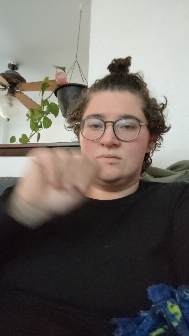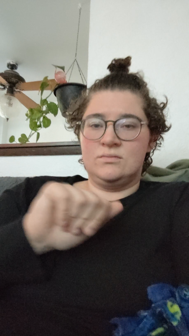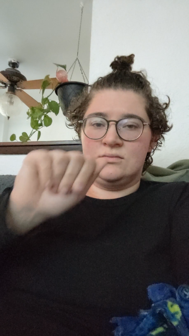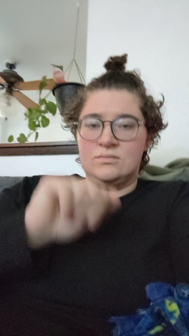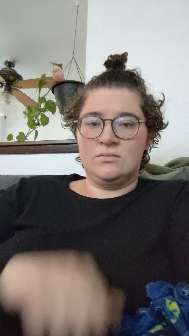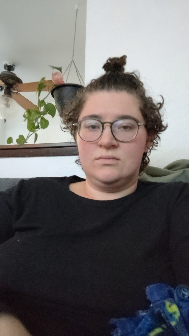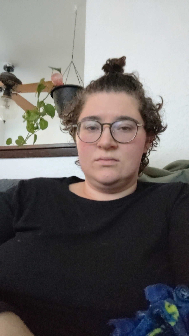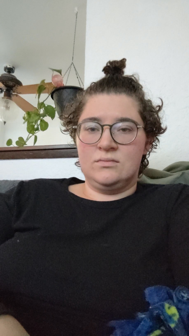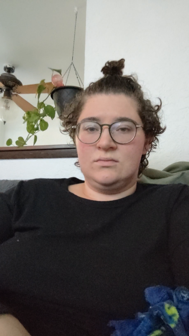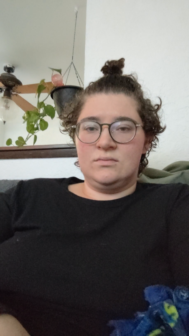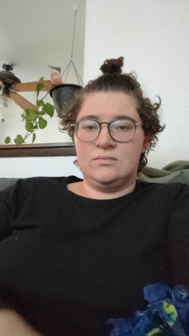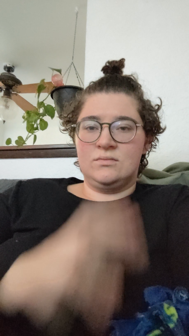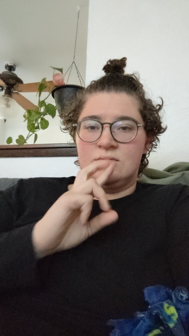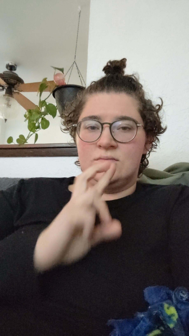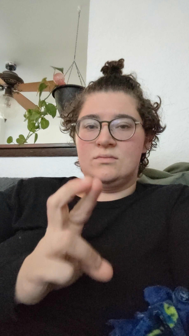are